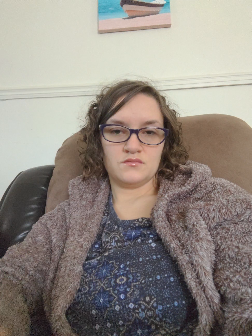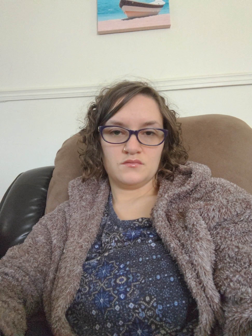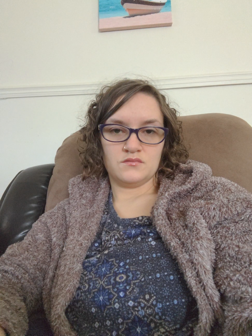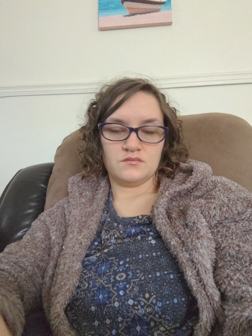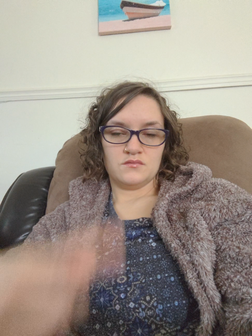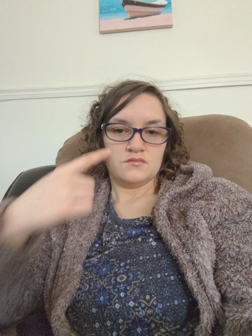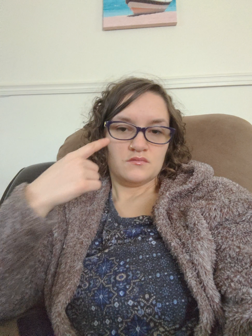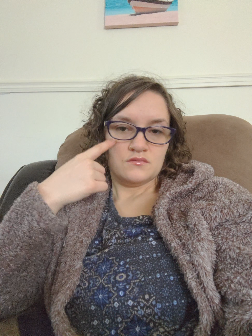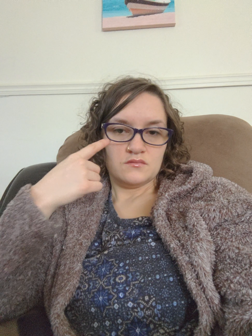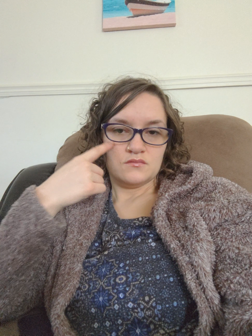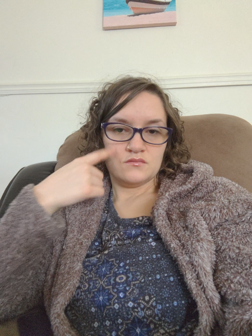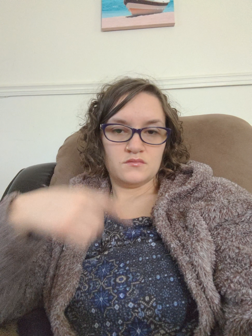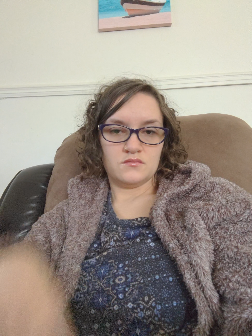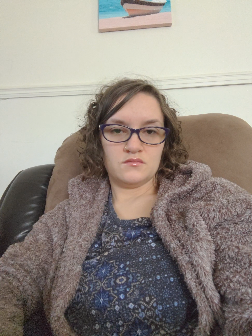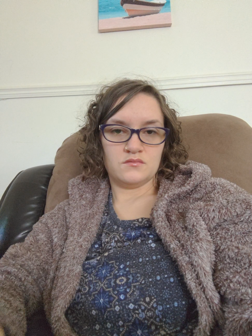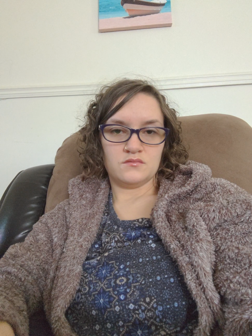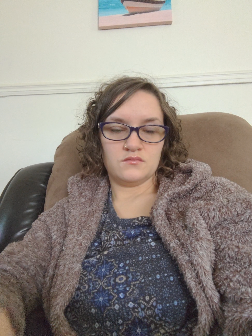eye